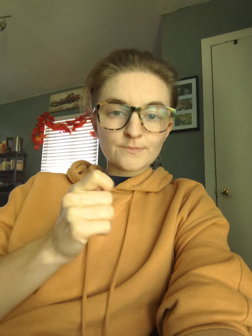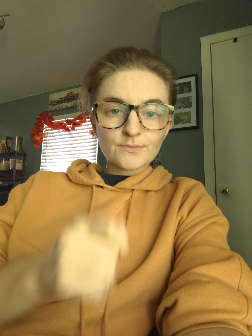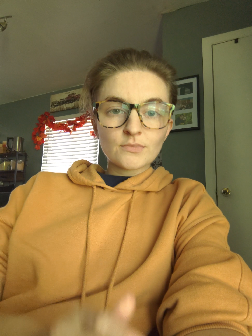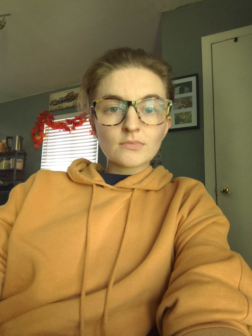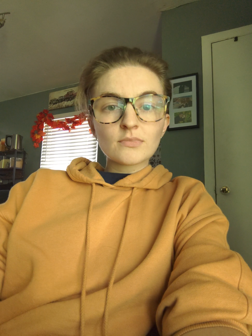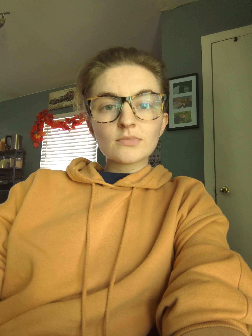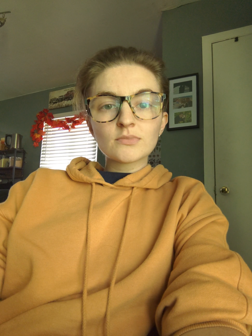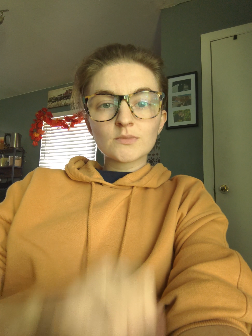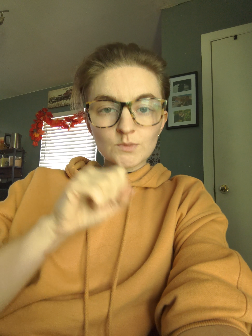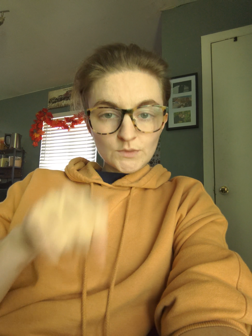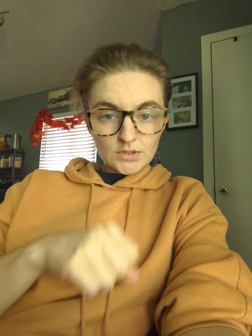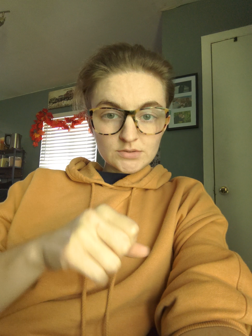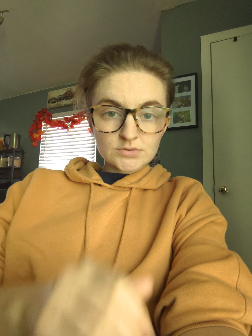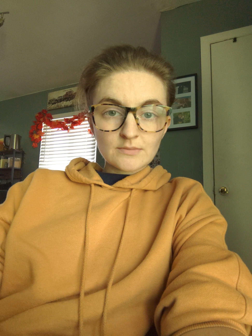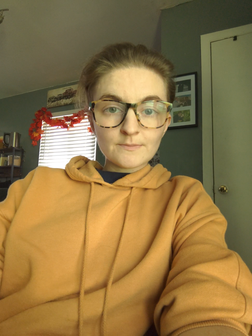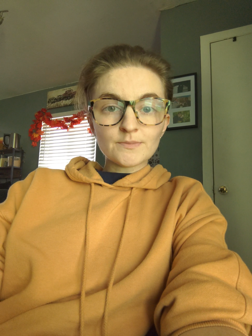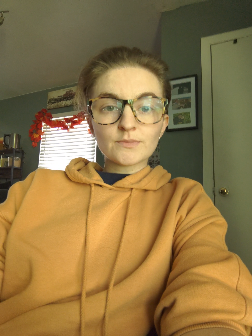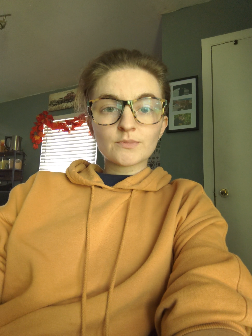bicycle